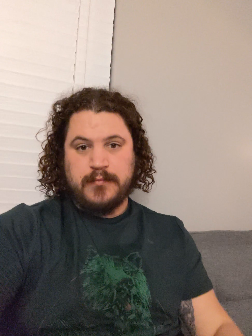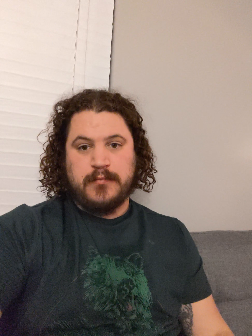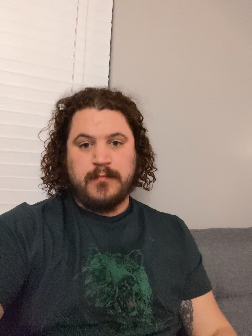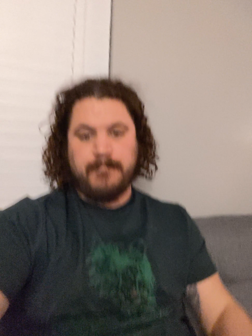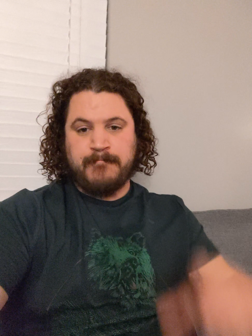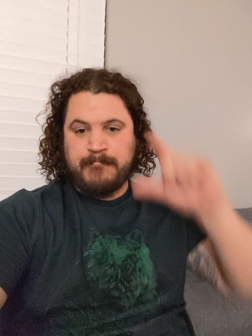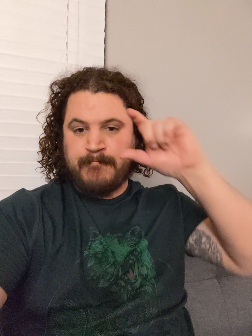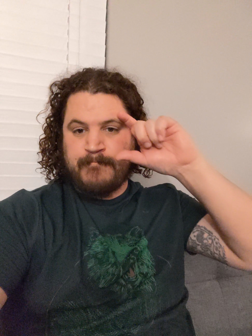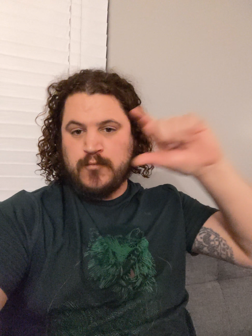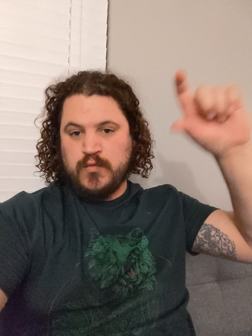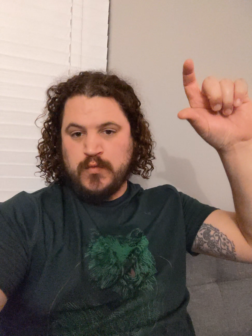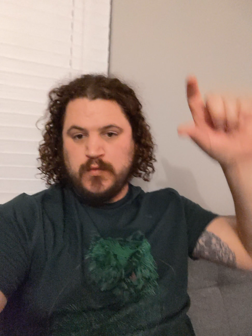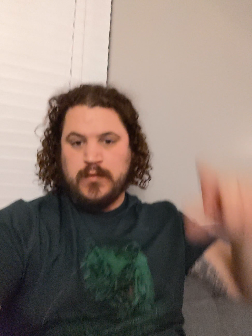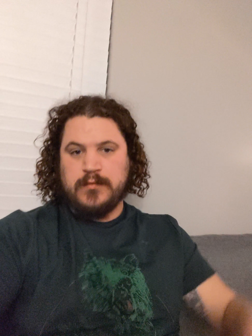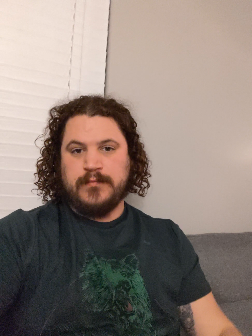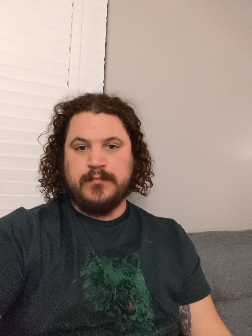moon